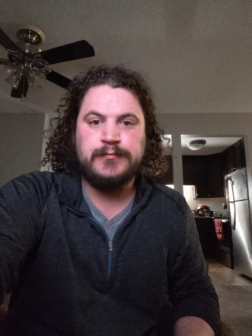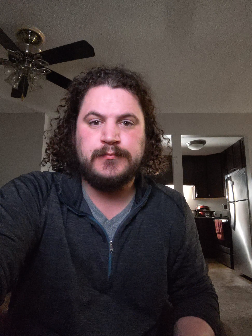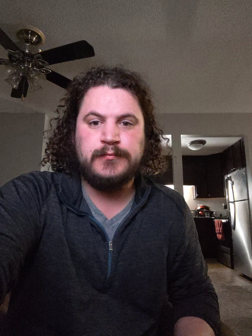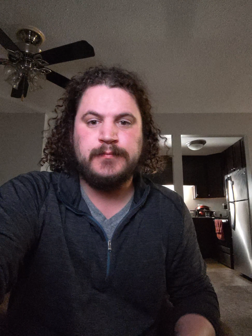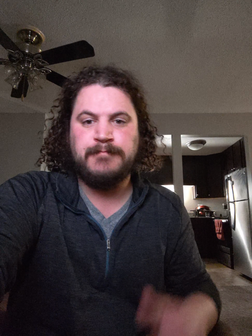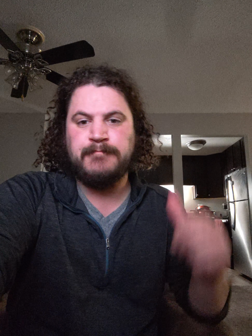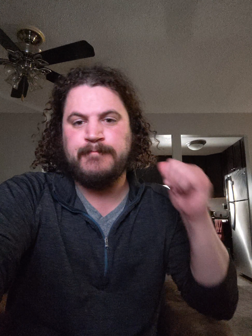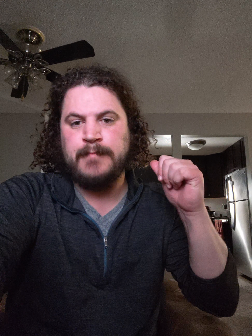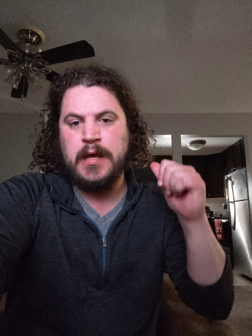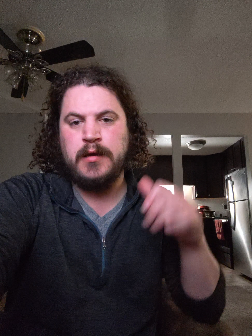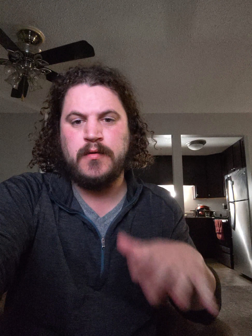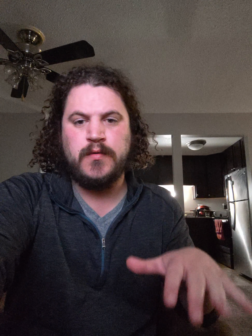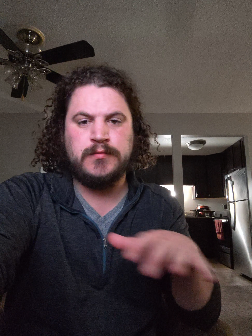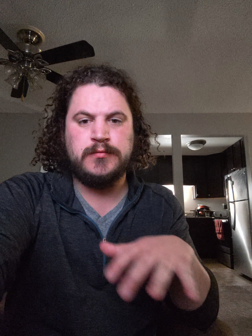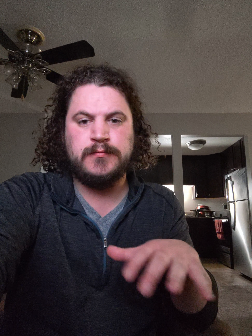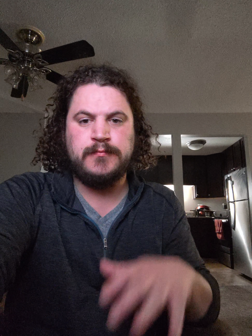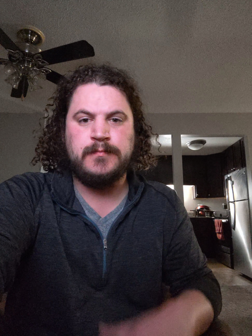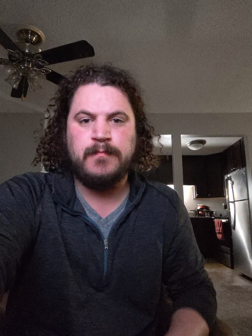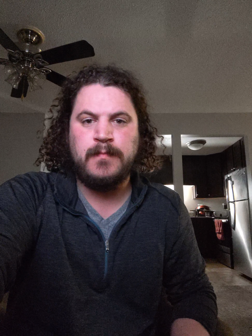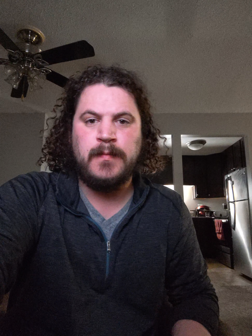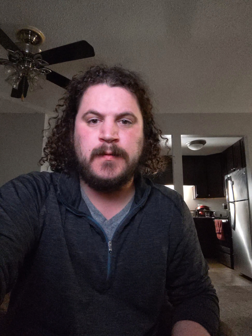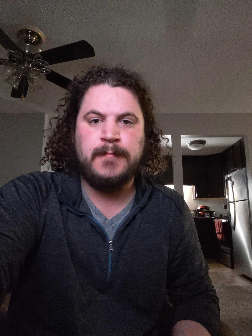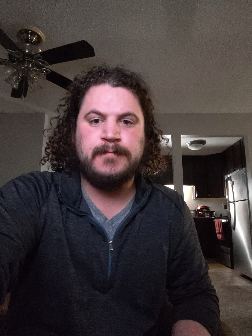backyard